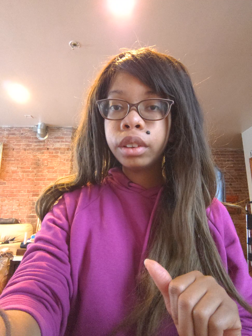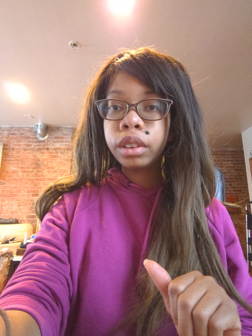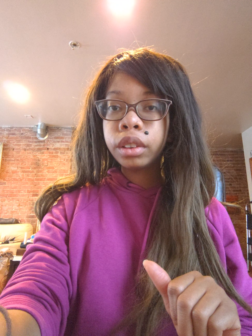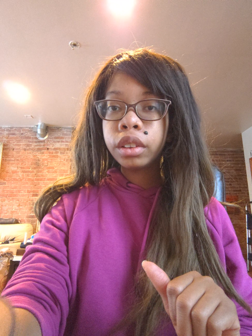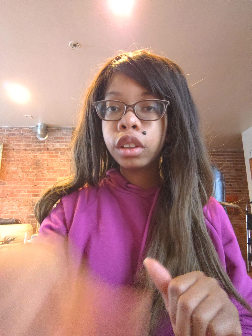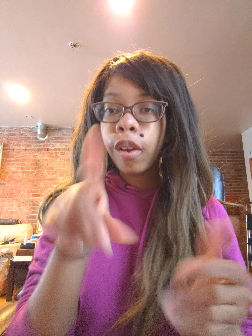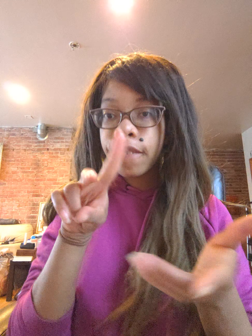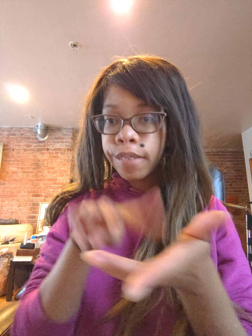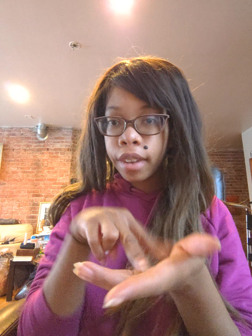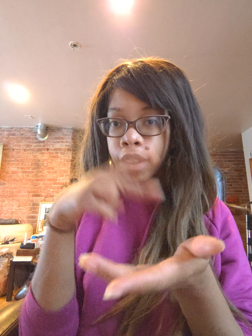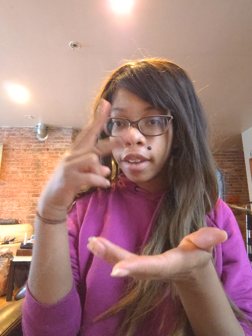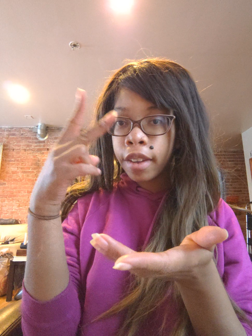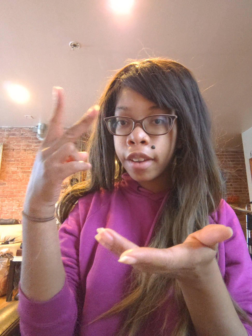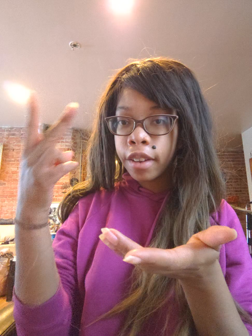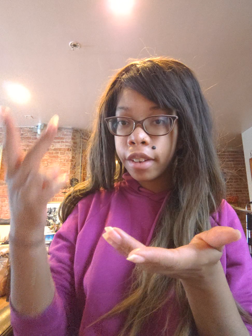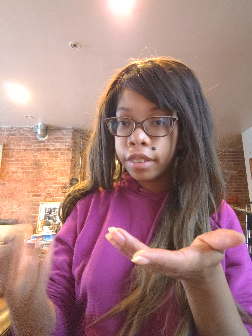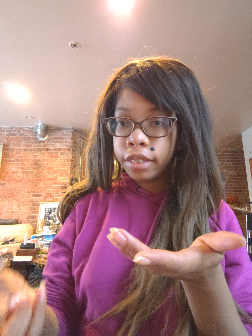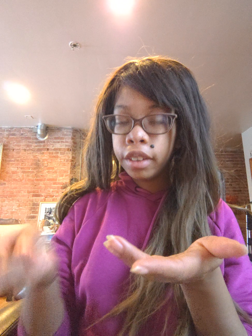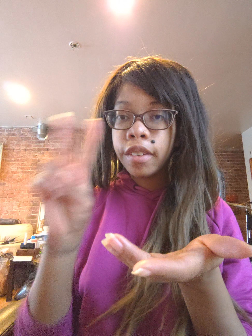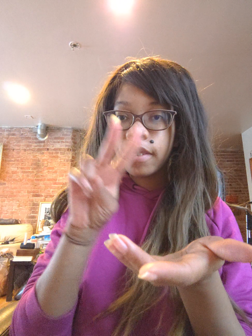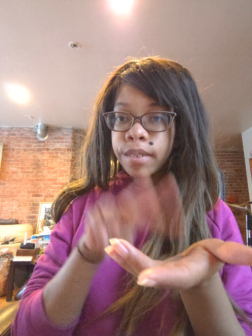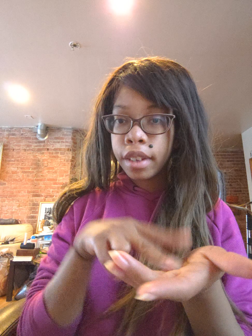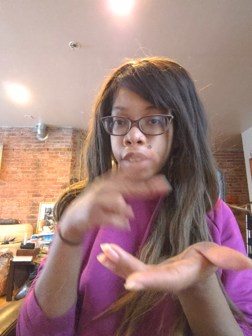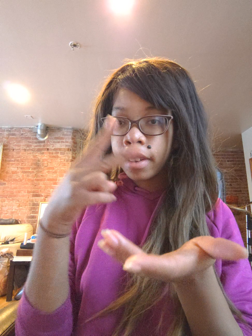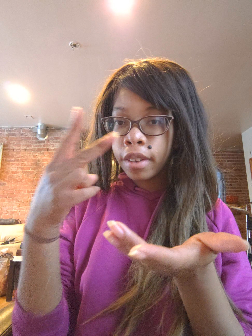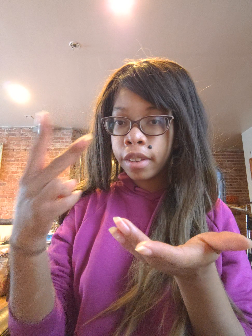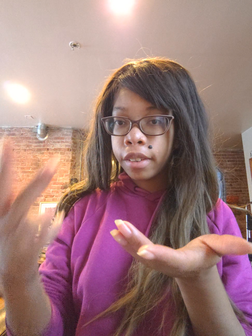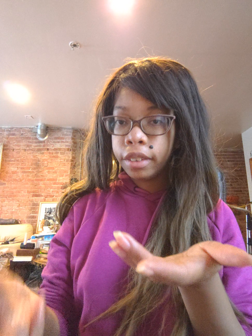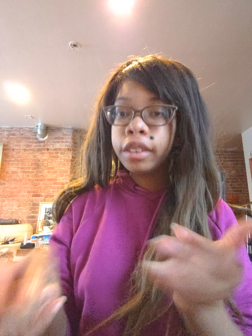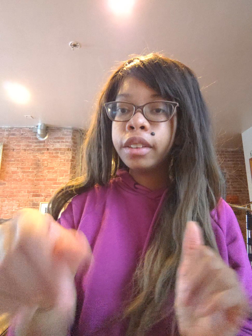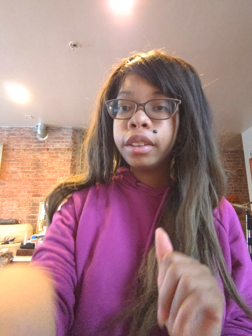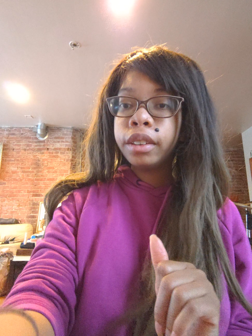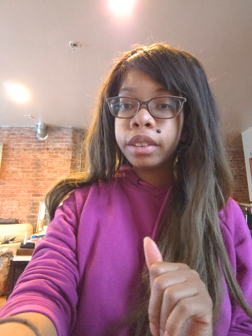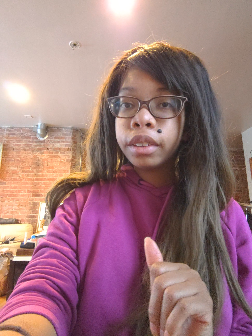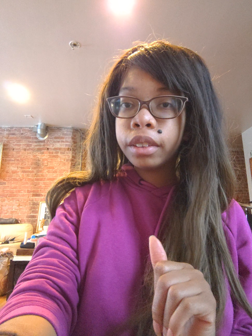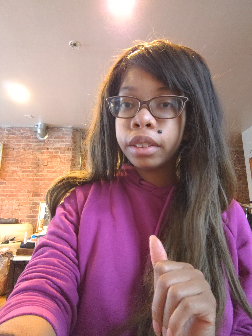fall